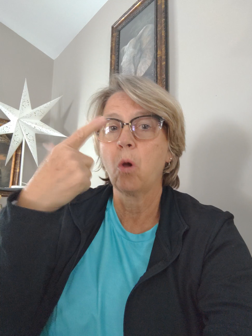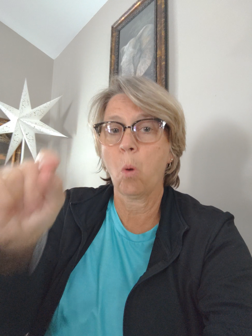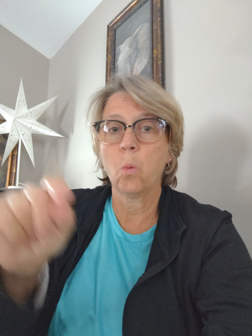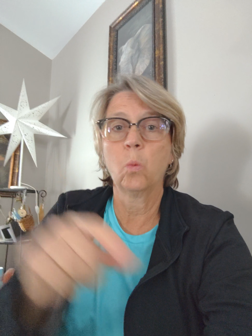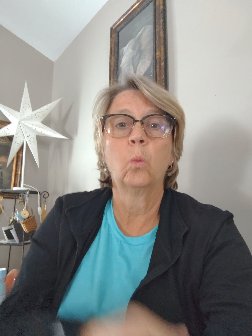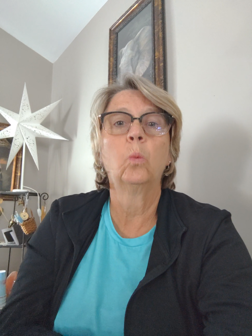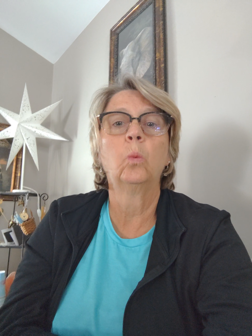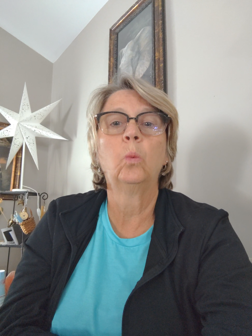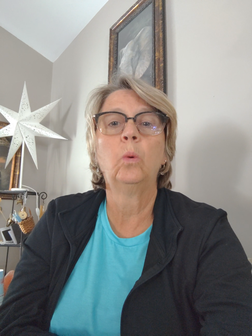go